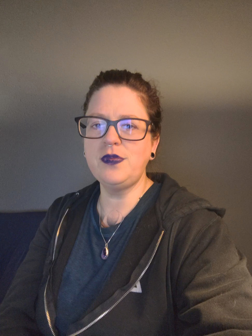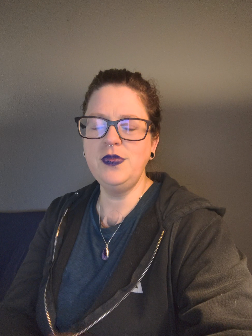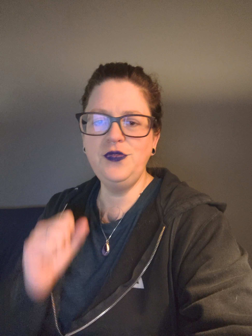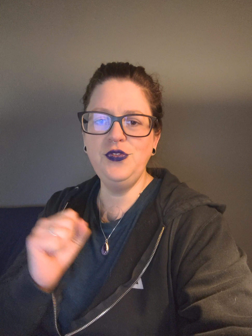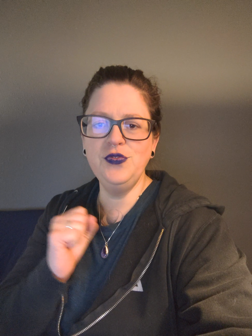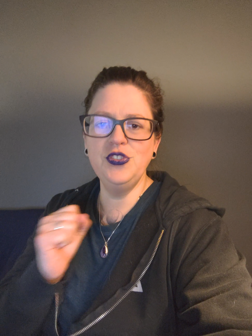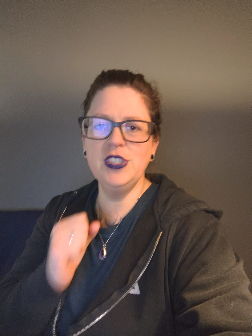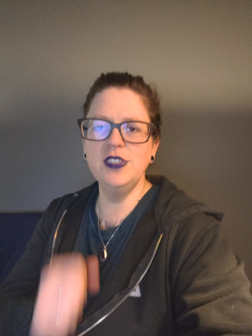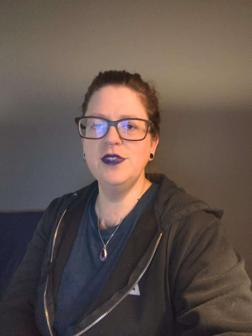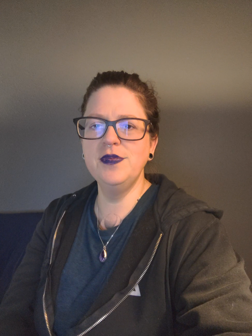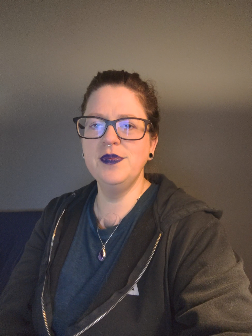refrigerator